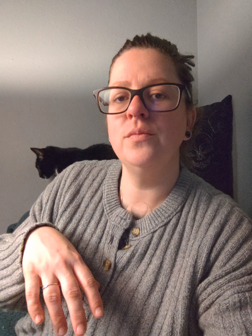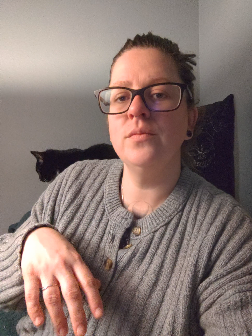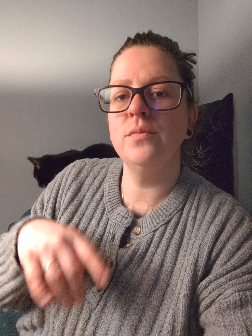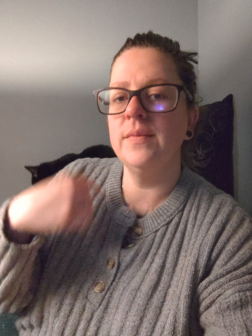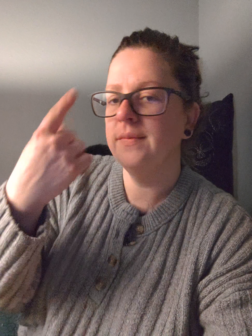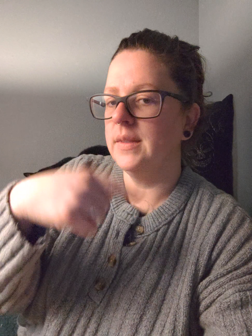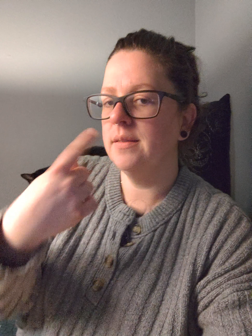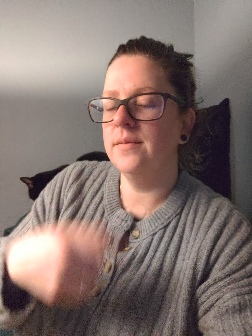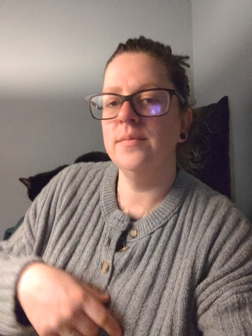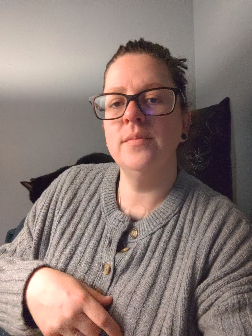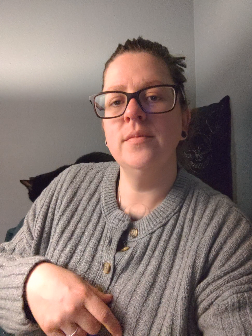face